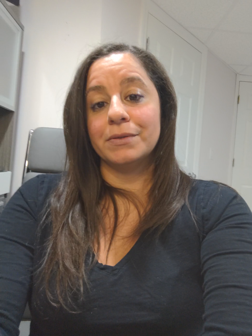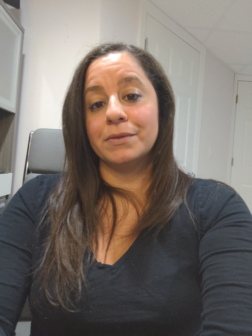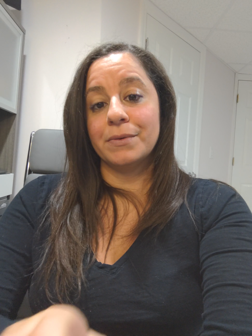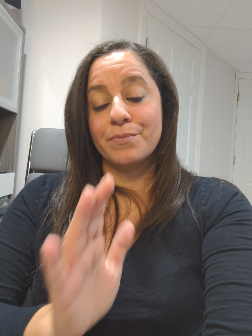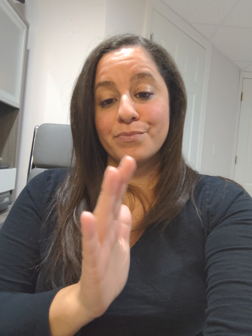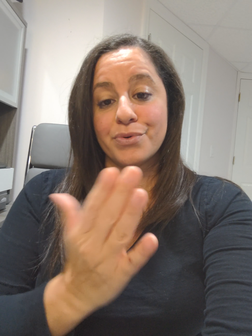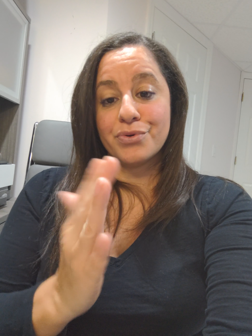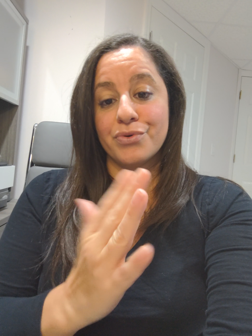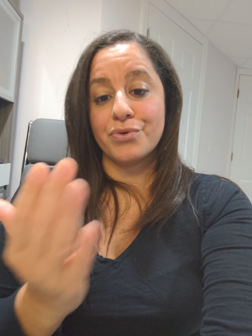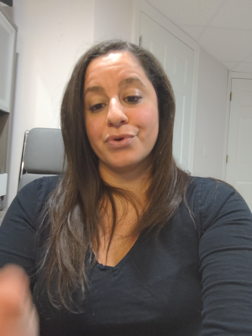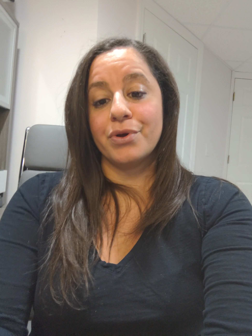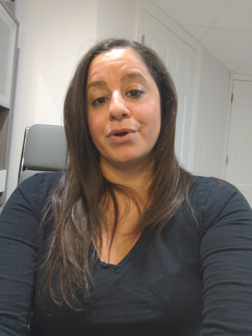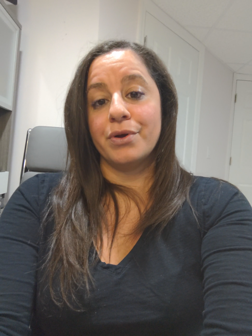book